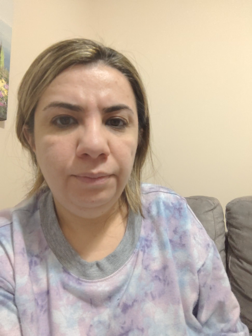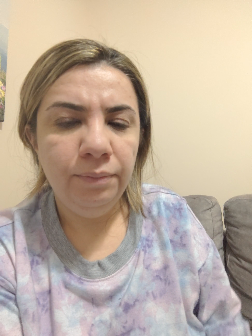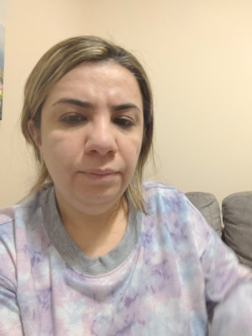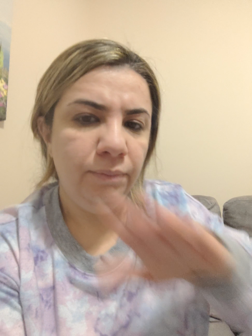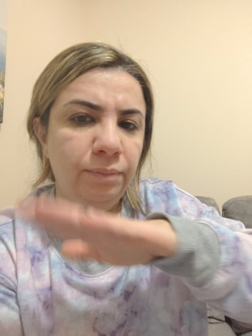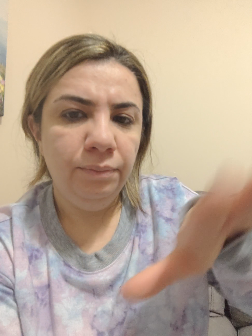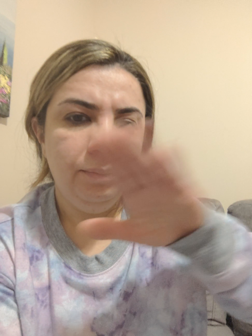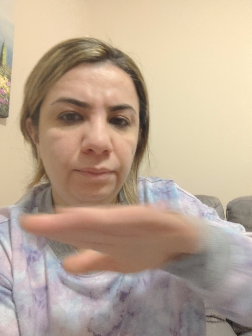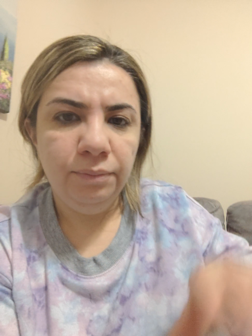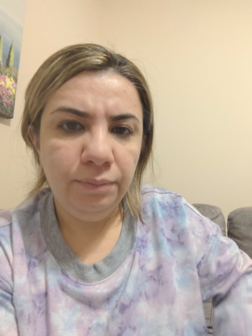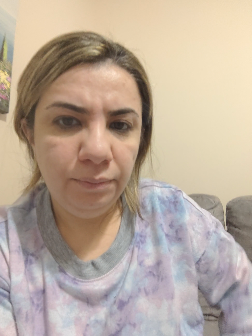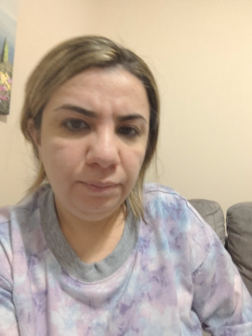clean